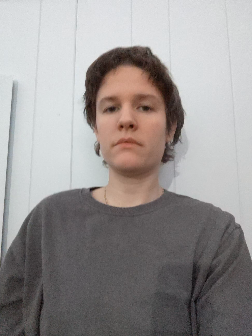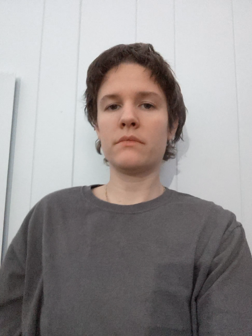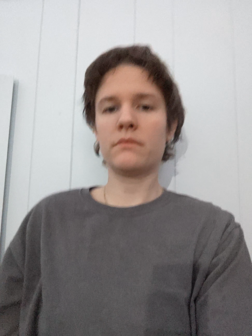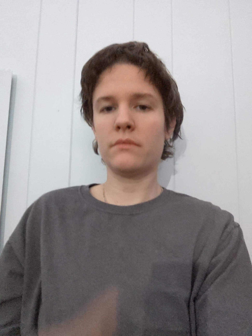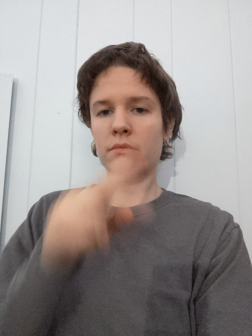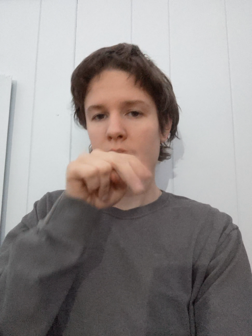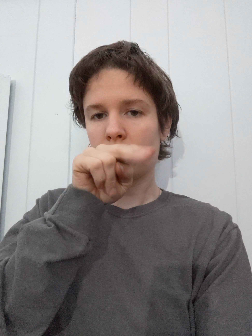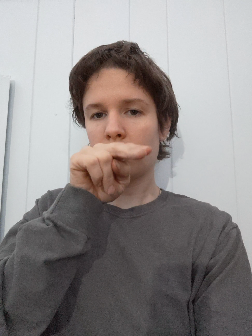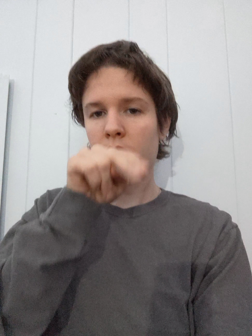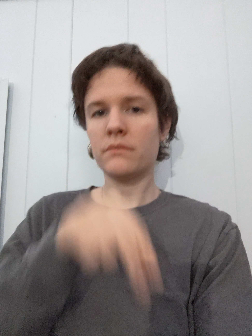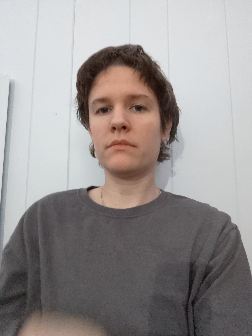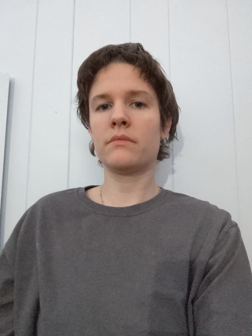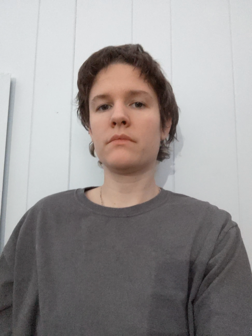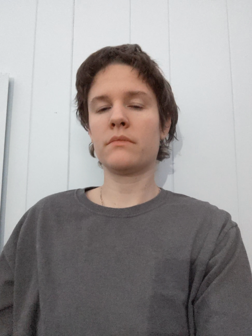tongue